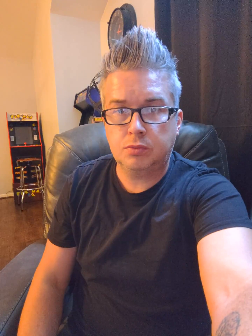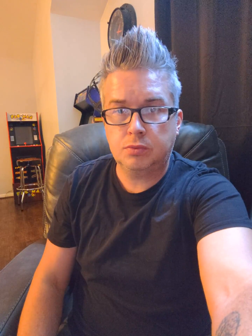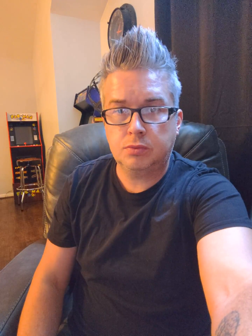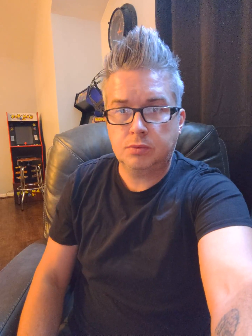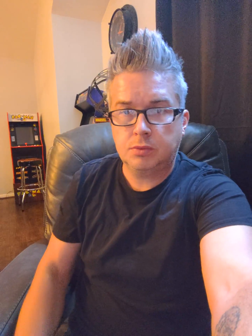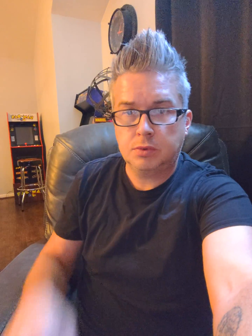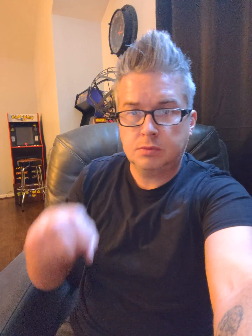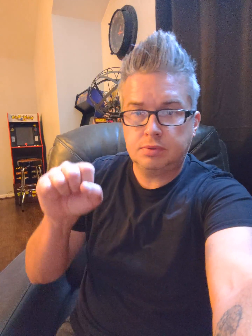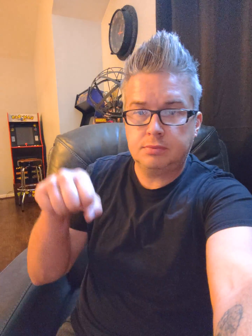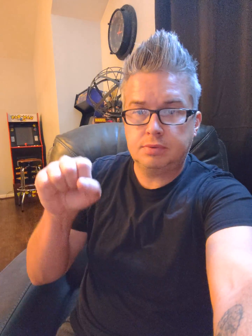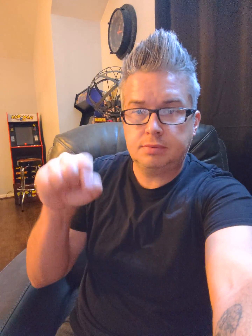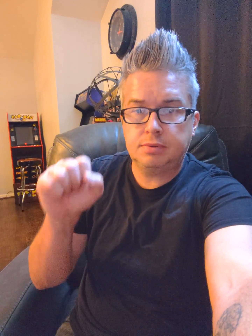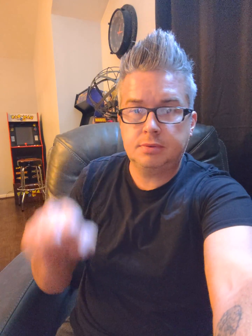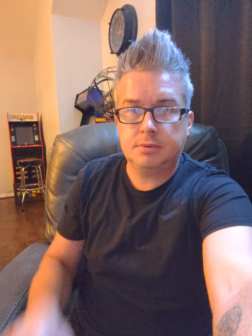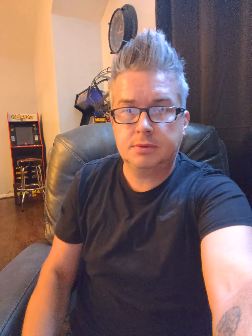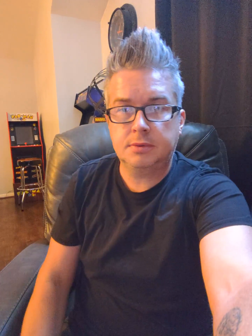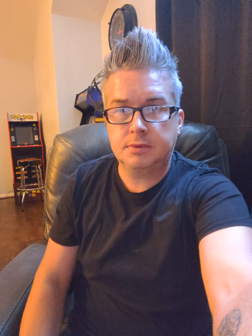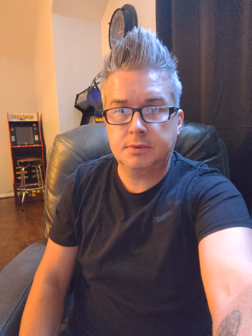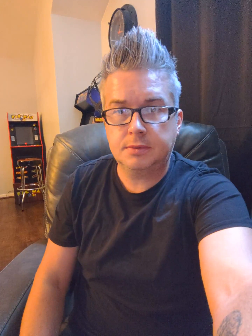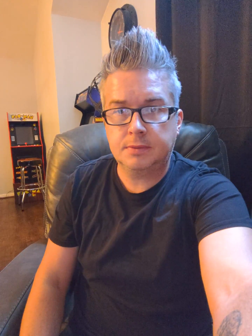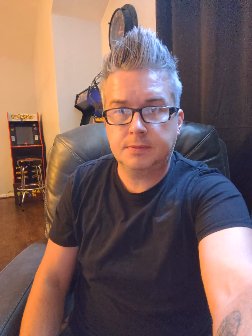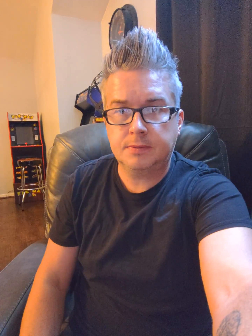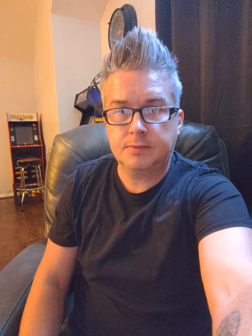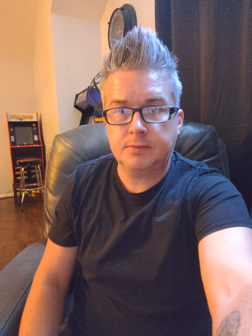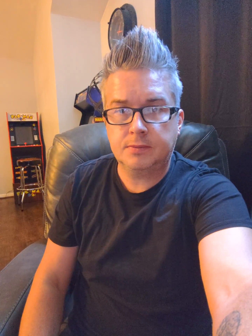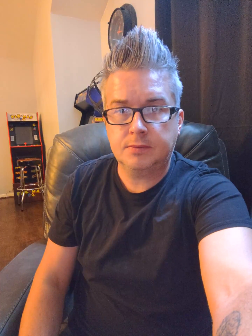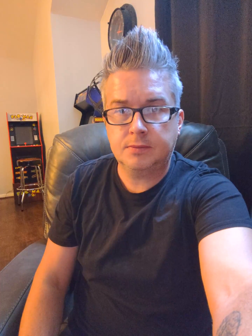motorcycle